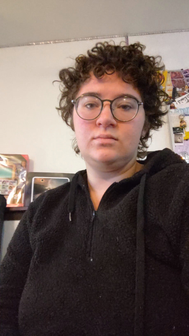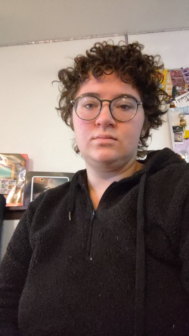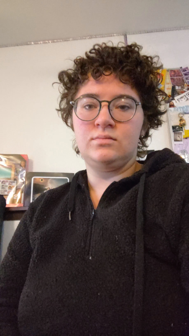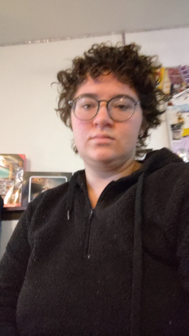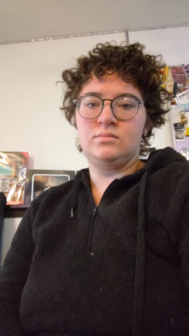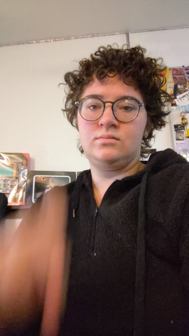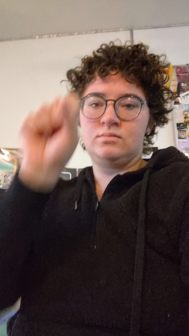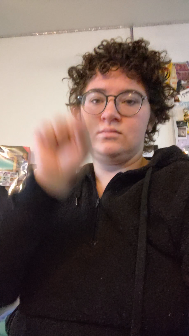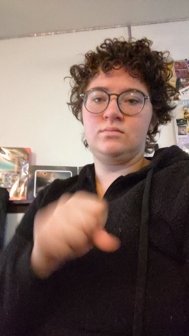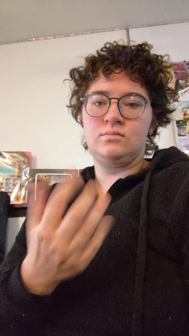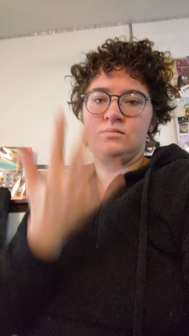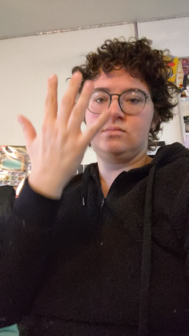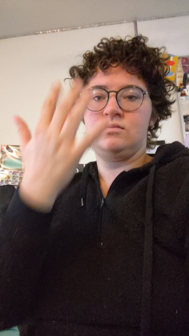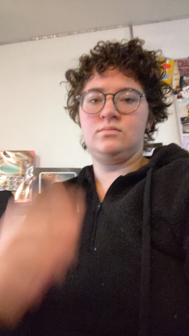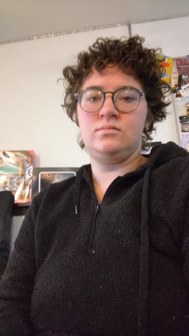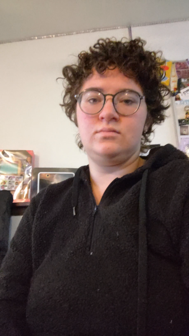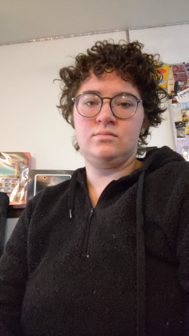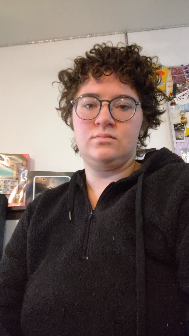gloves